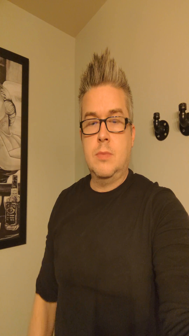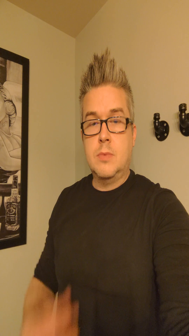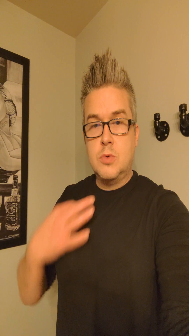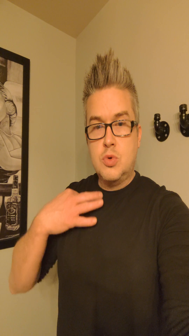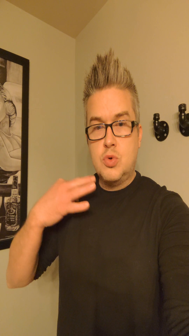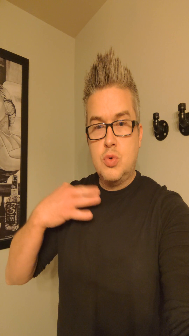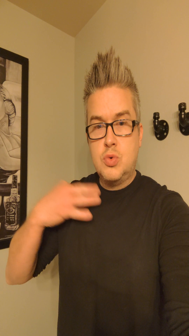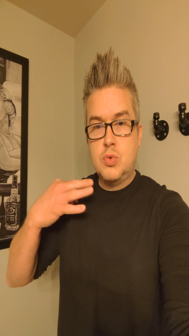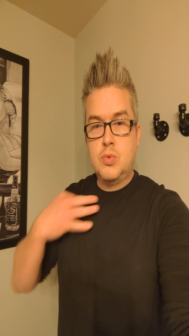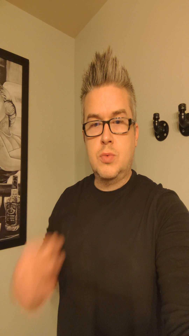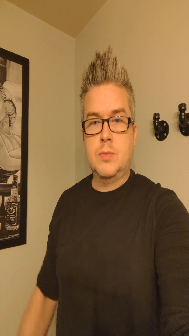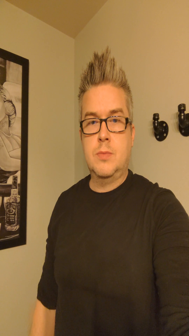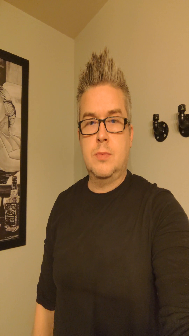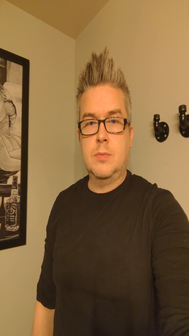shirt